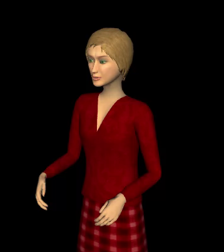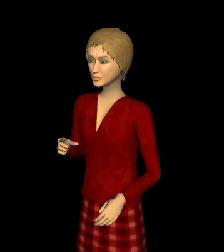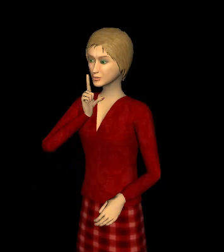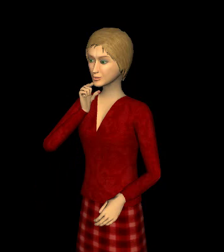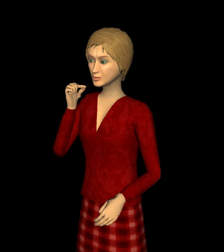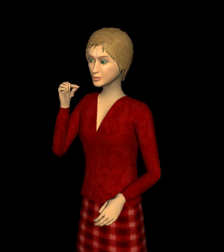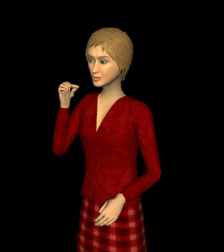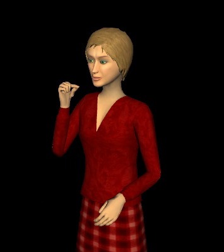رجل